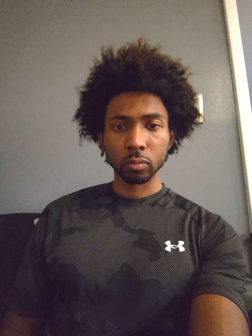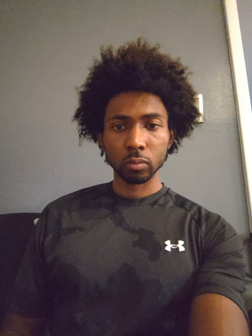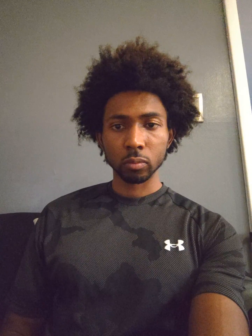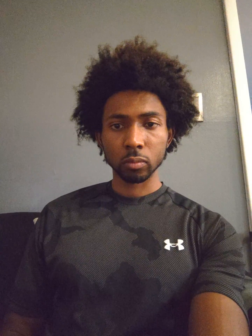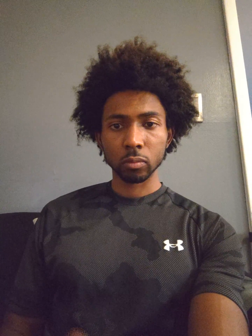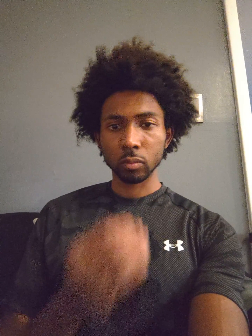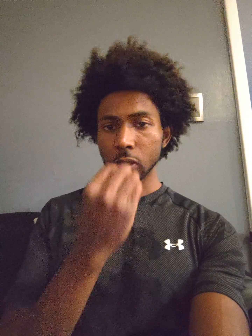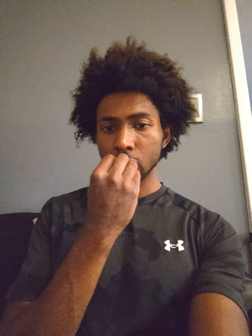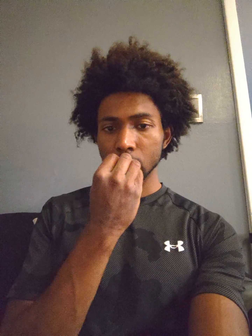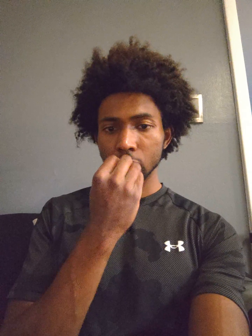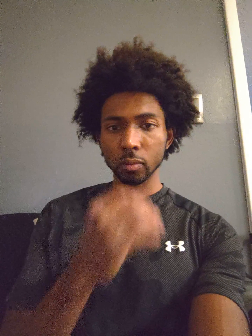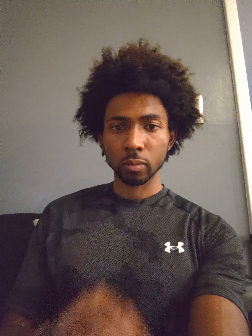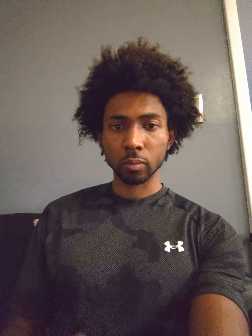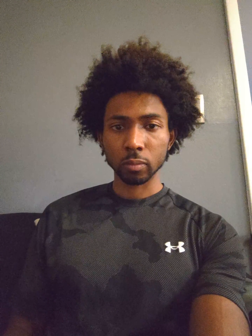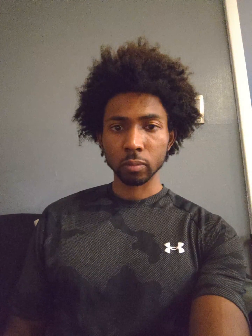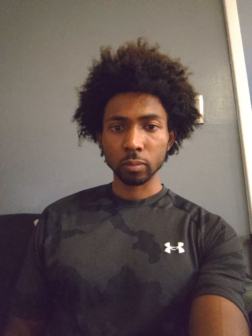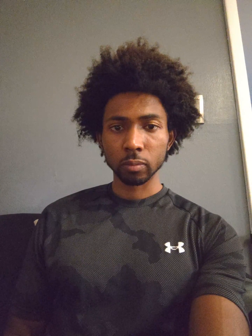eat